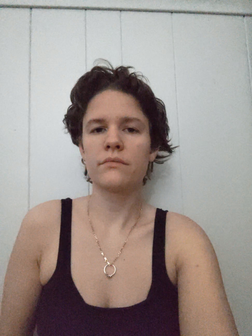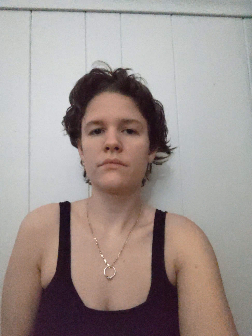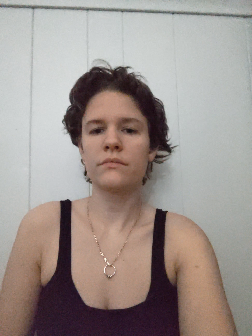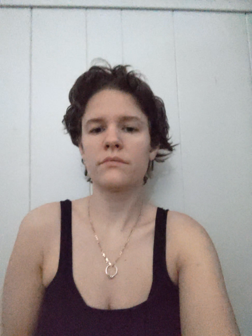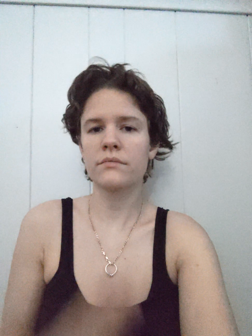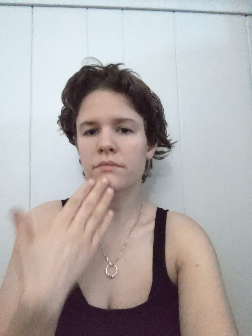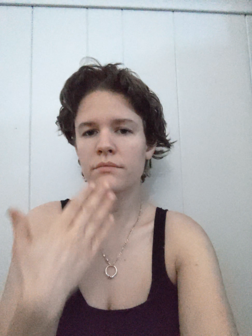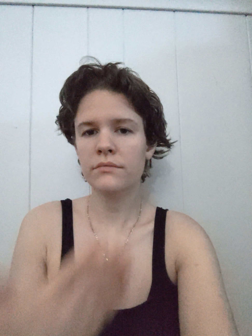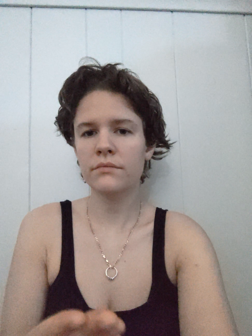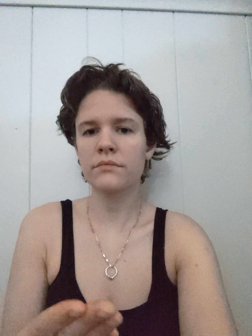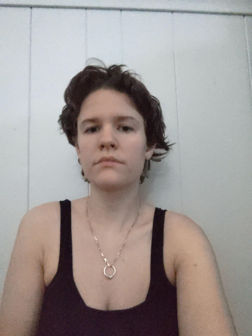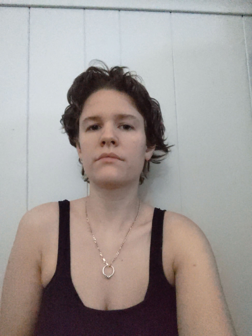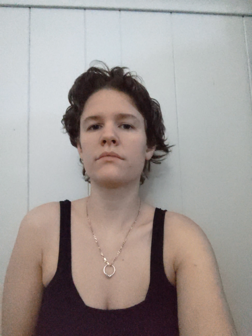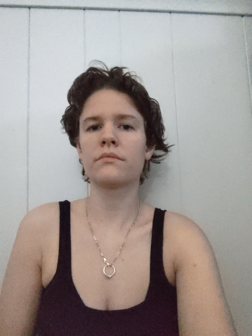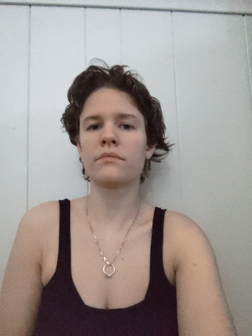thank you